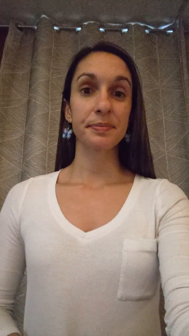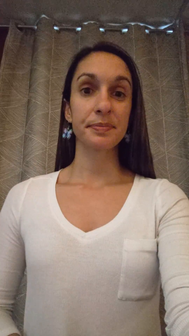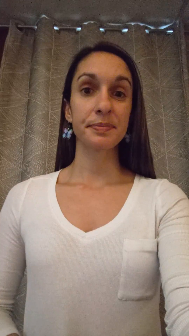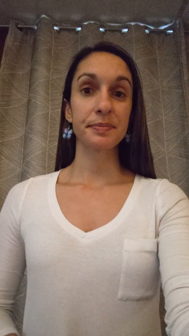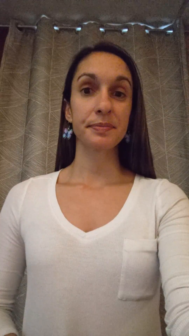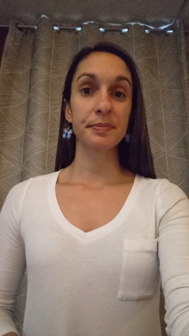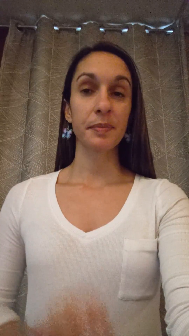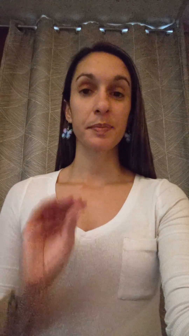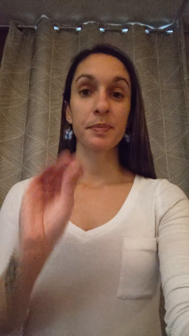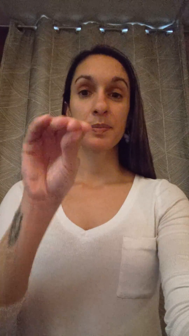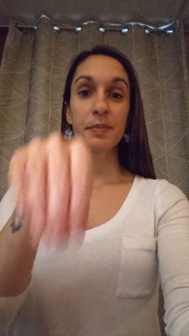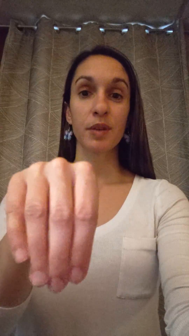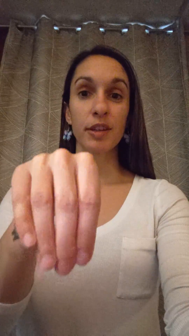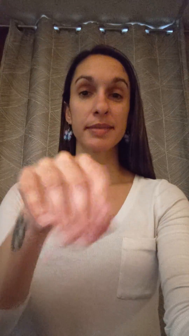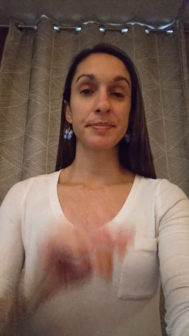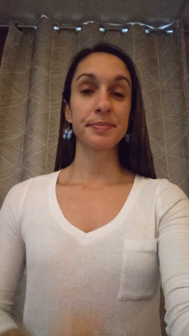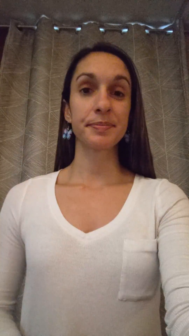put